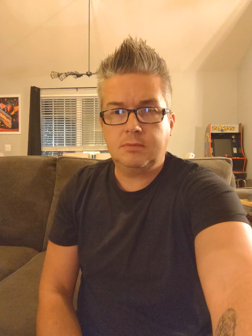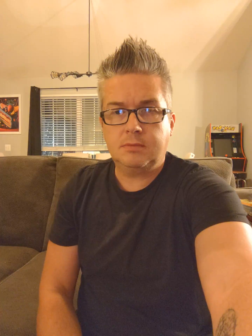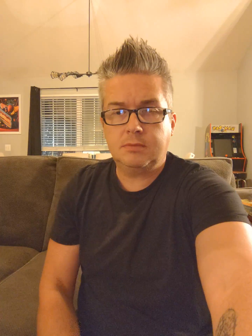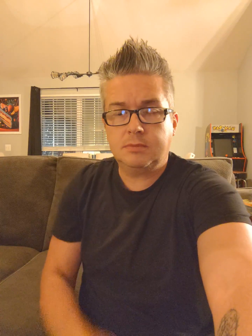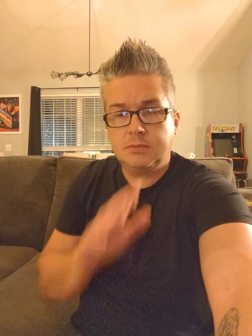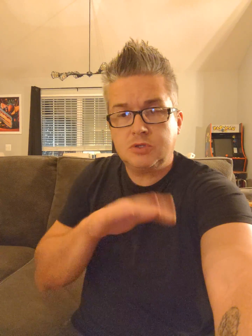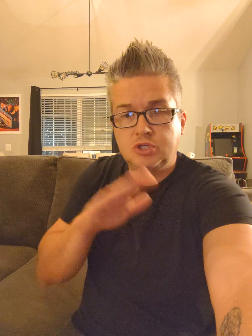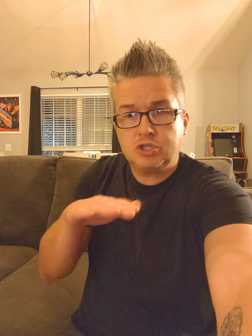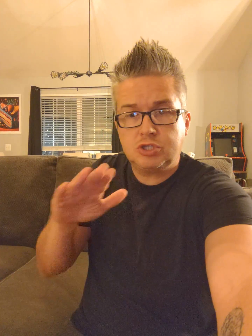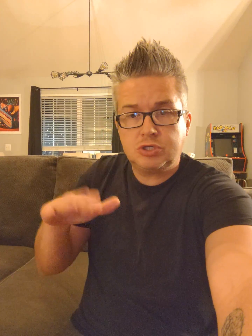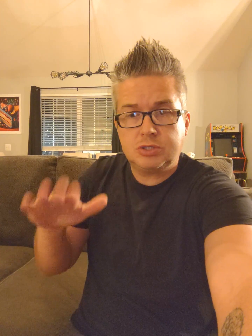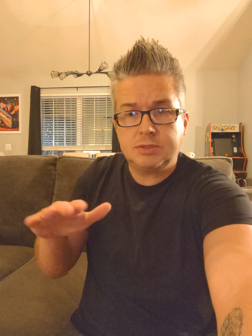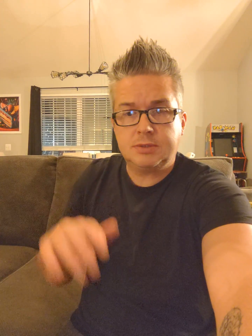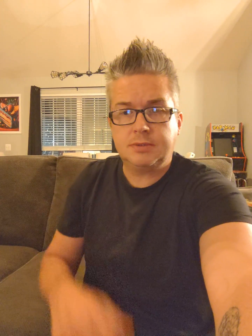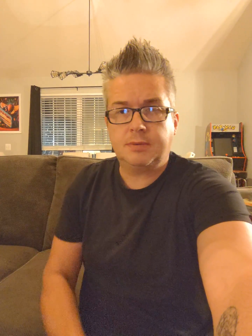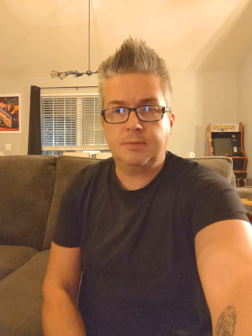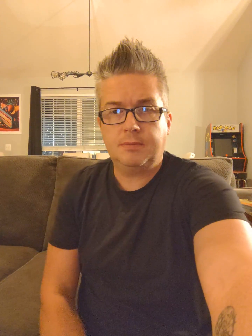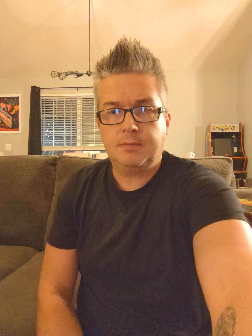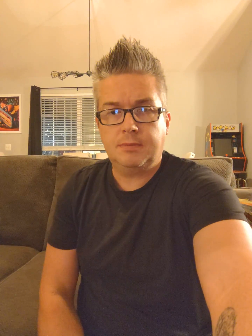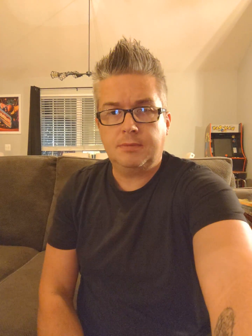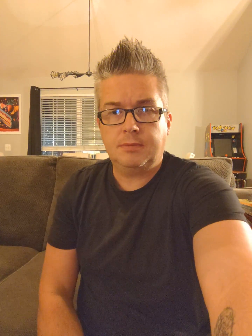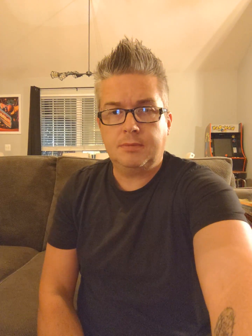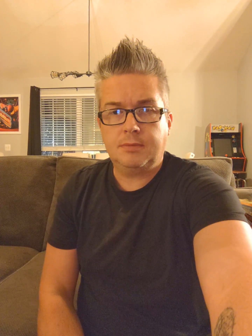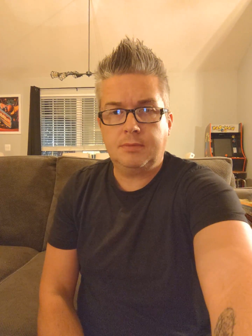children